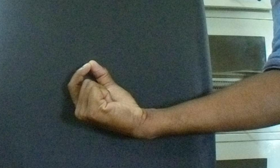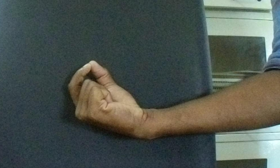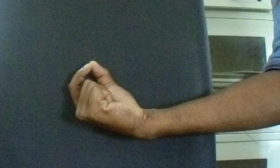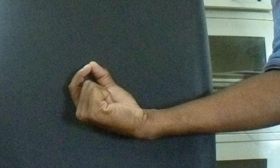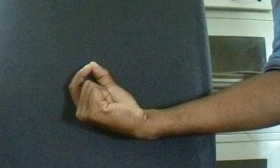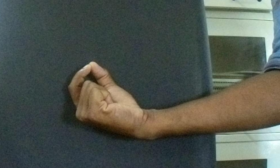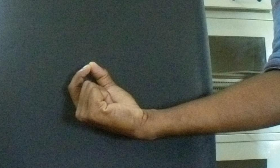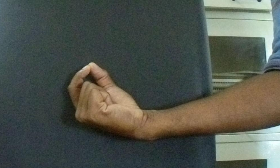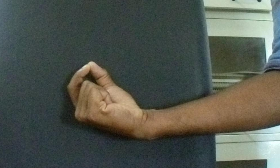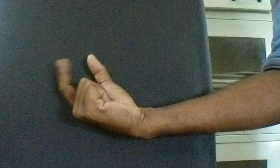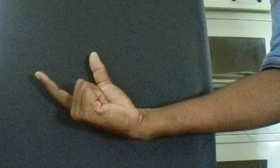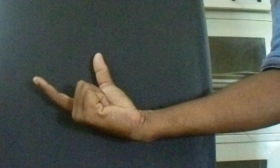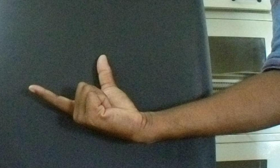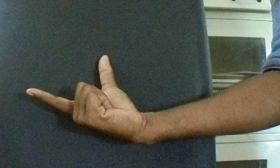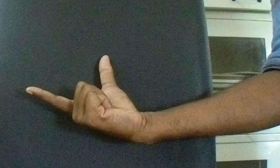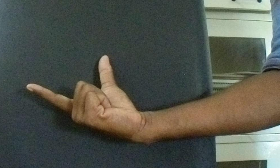thief